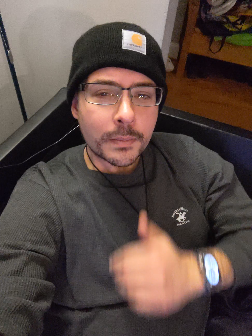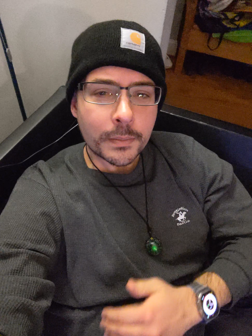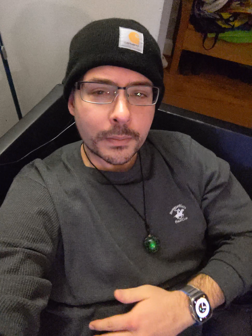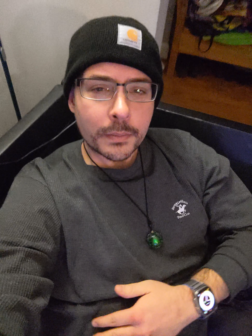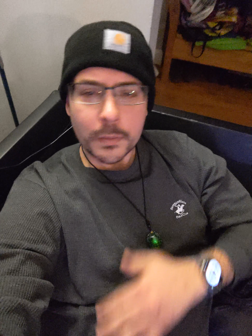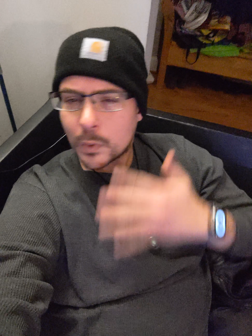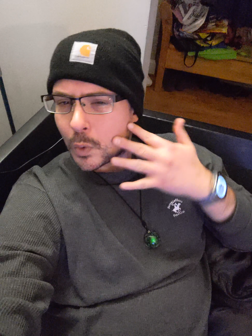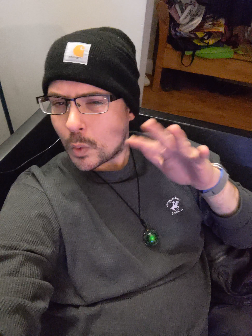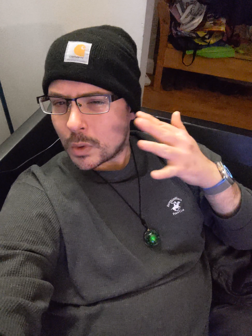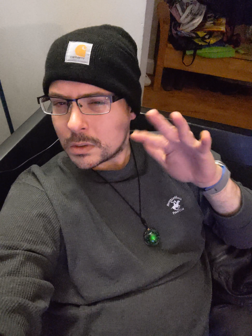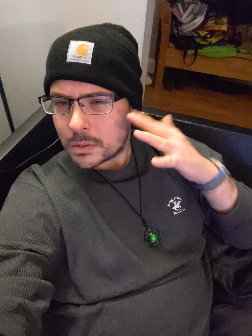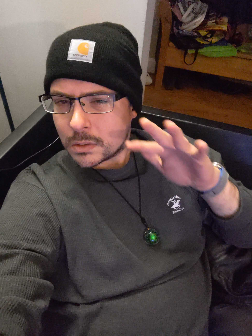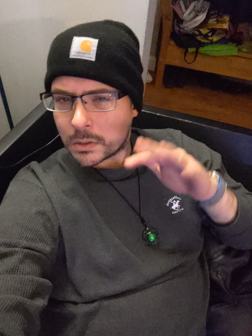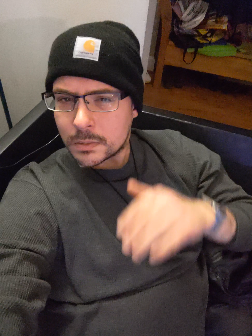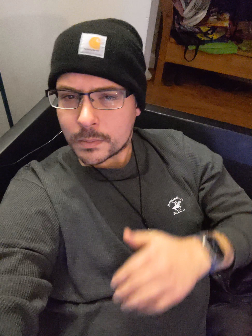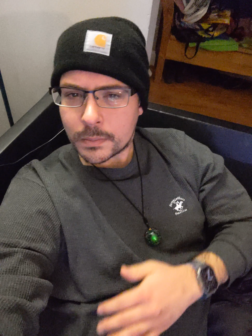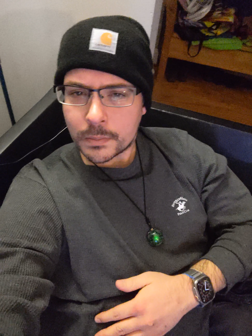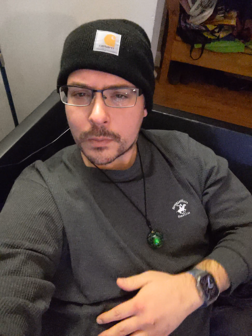noisy